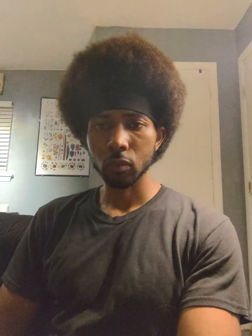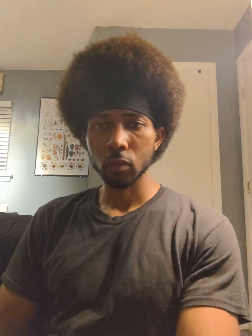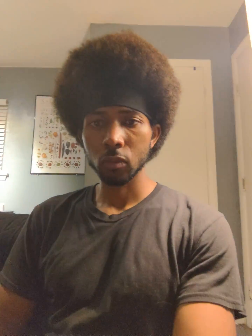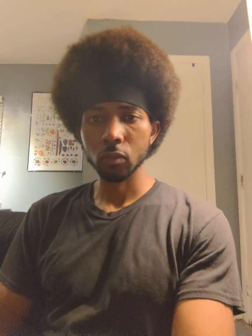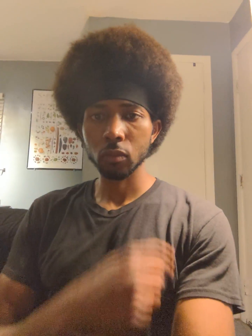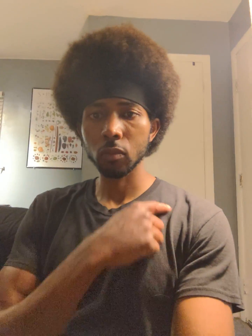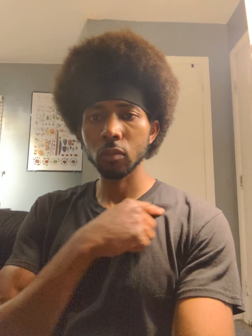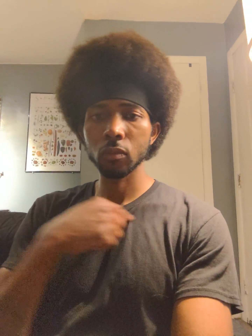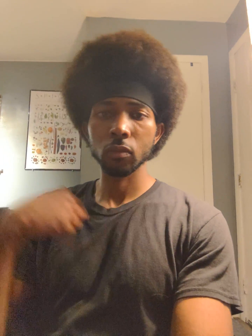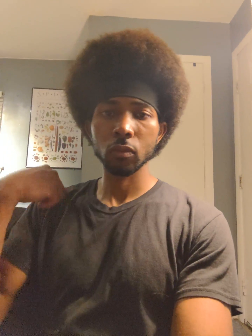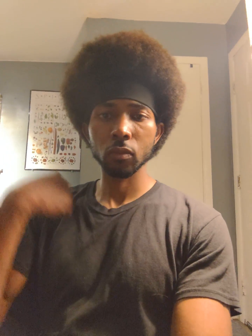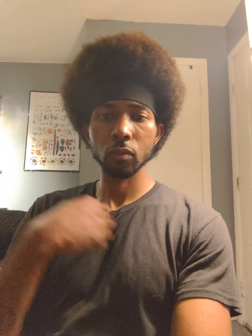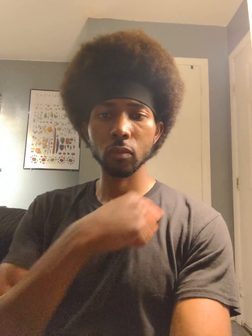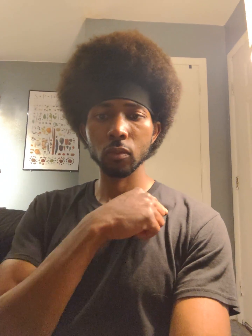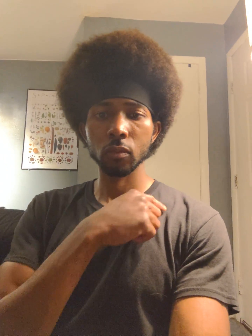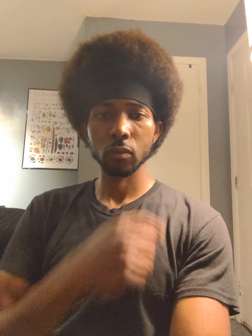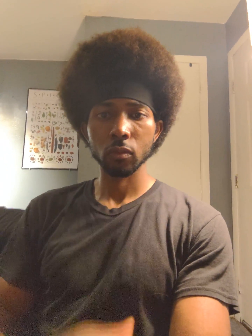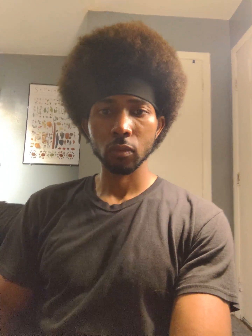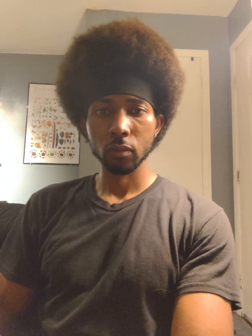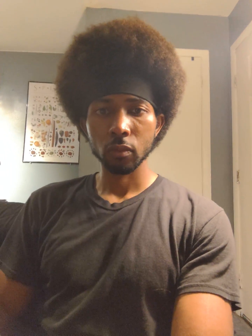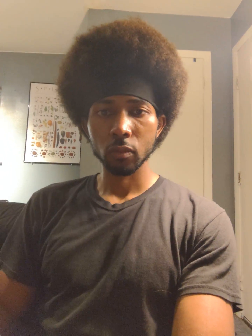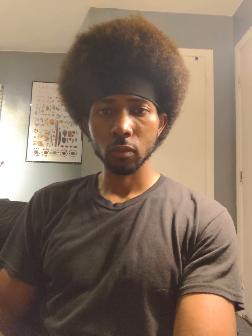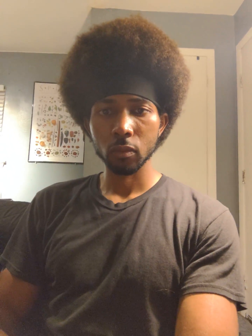bib